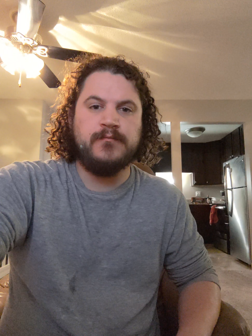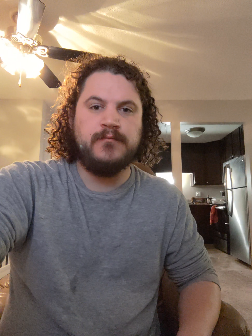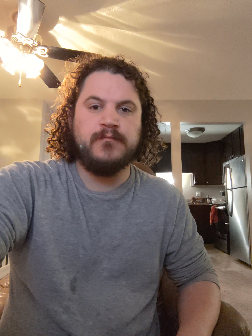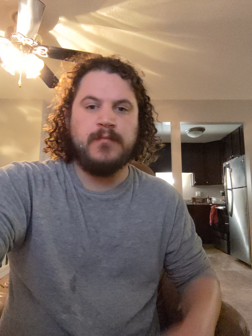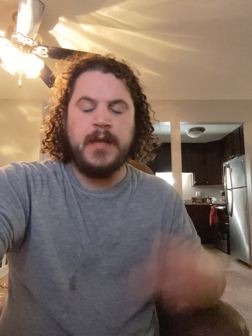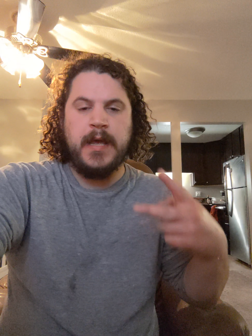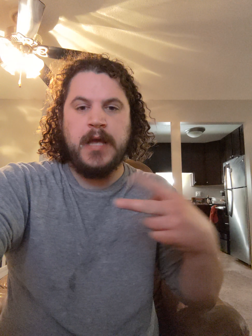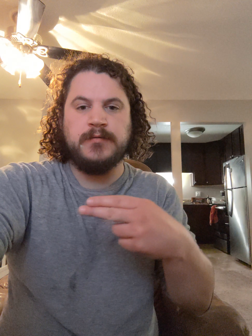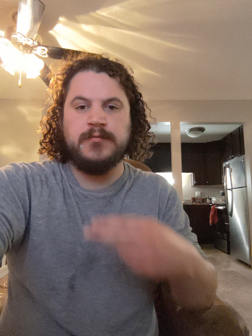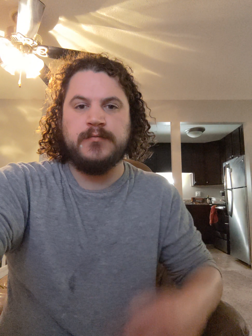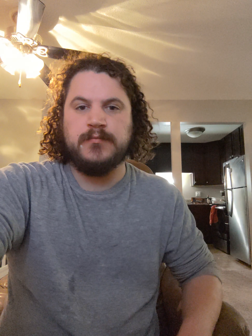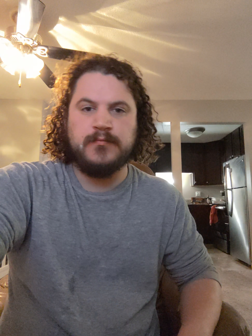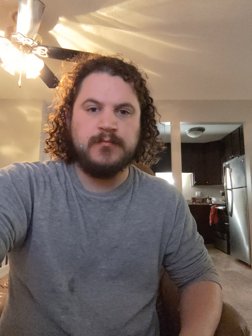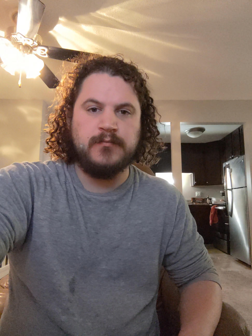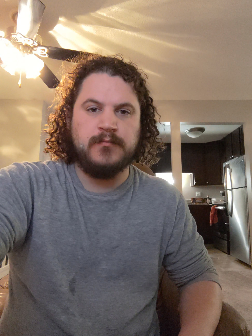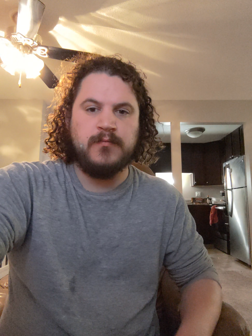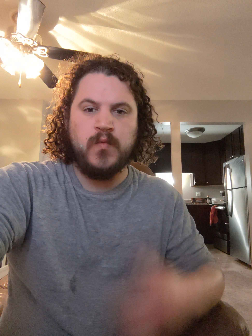cut